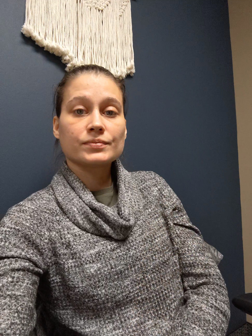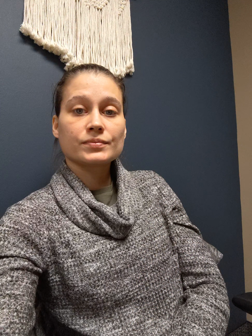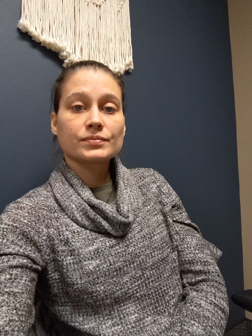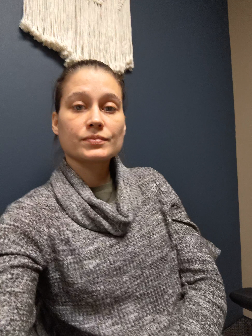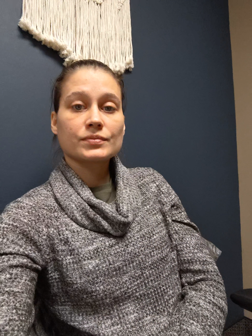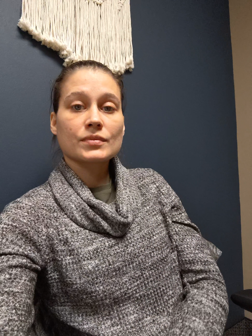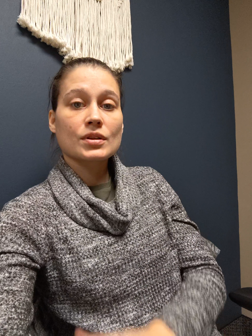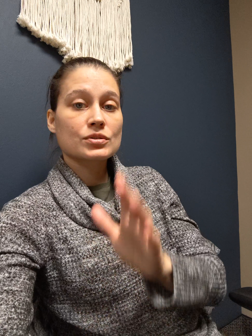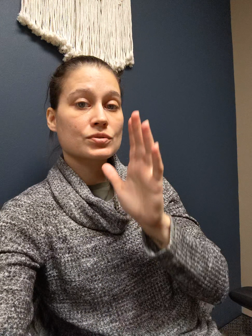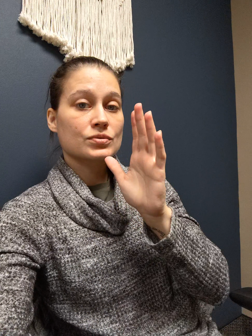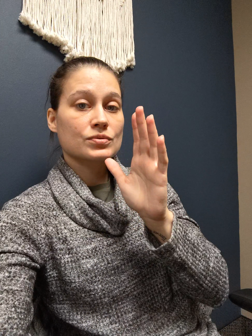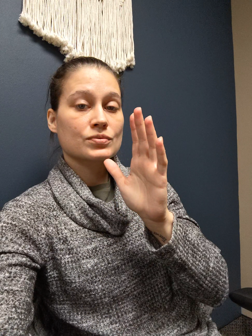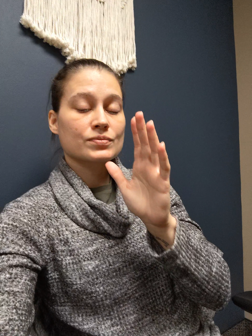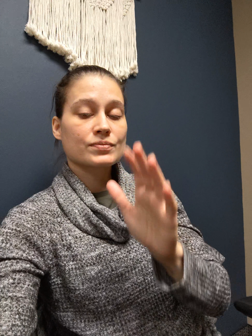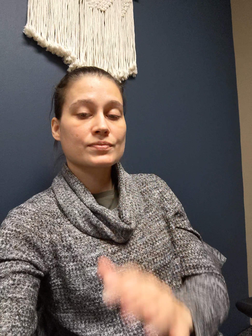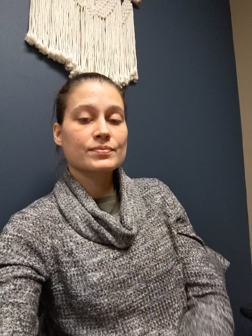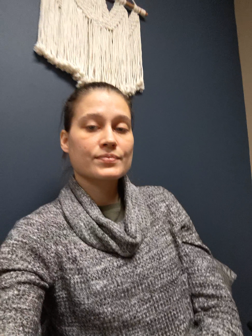grandpa